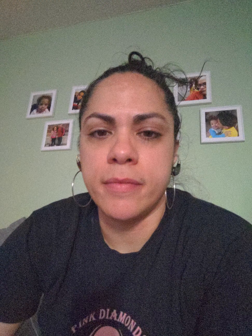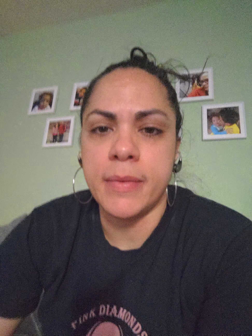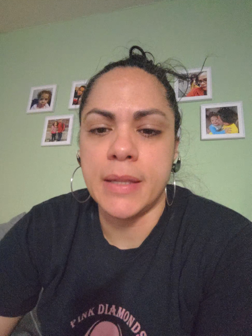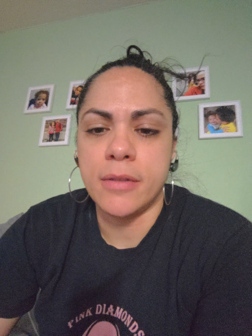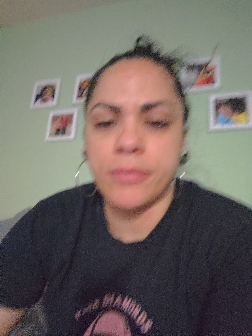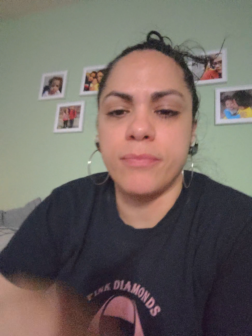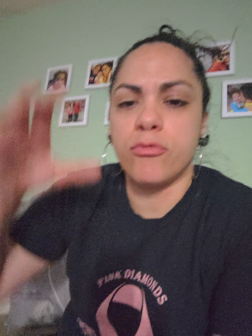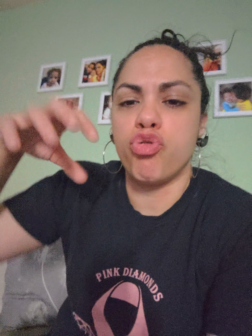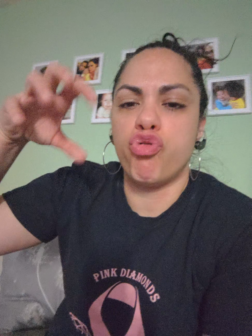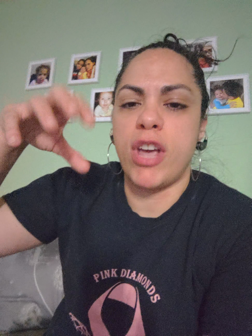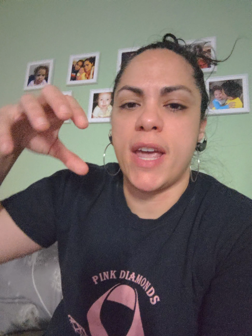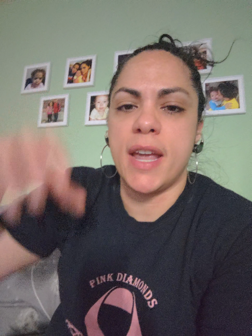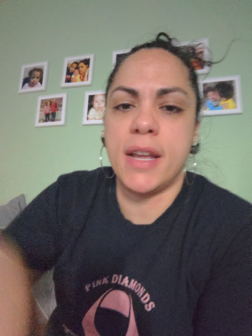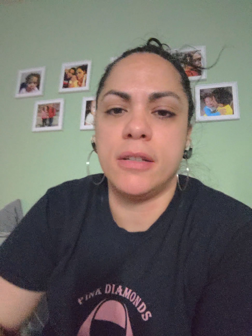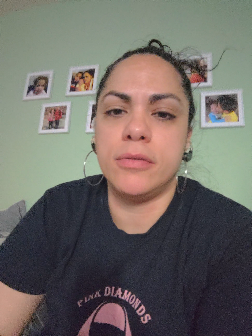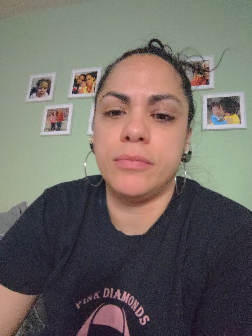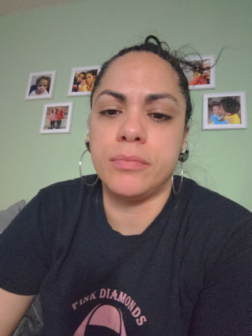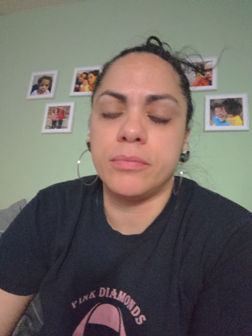rain